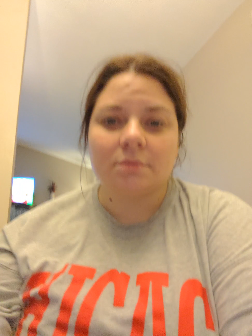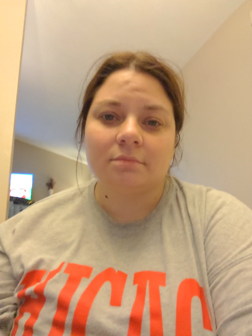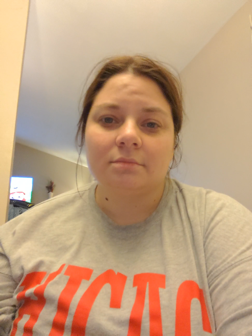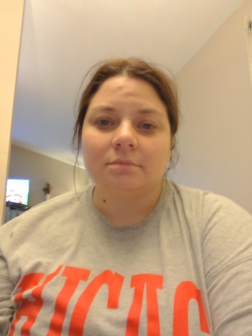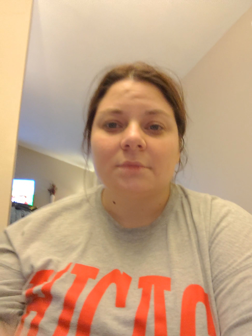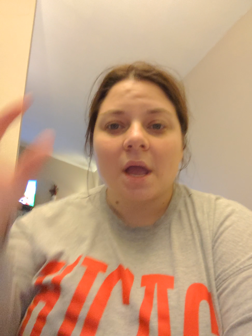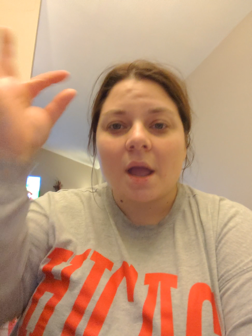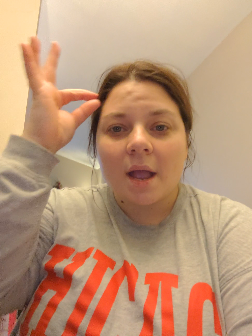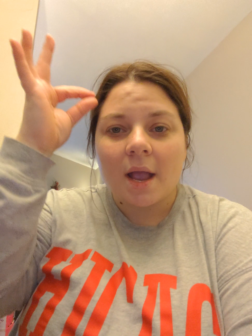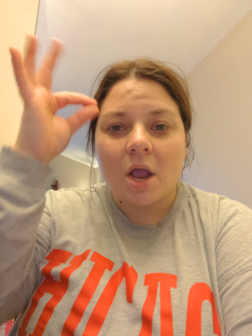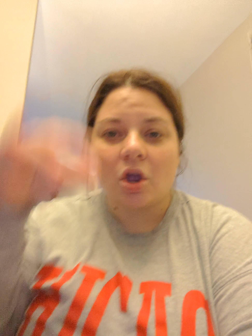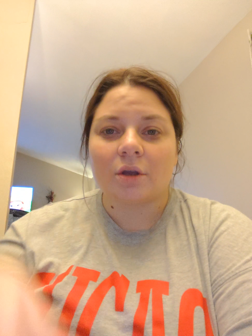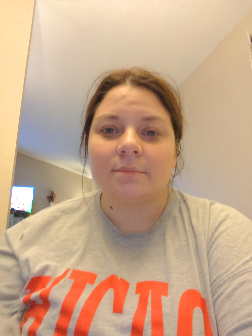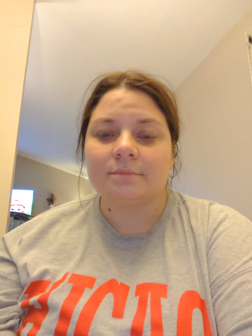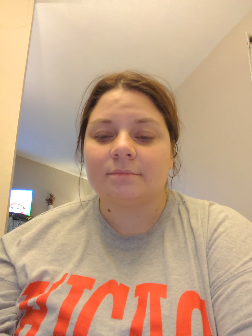hair